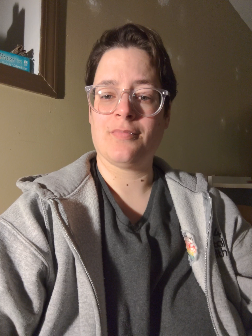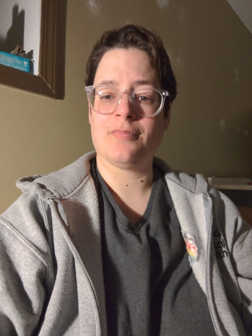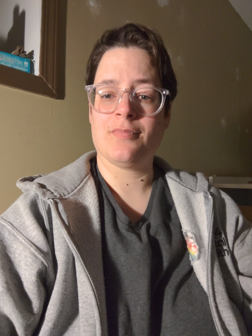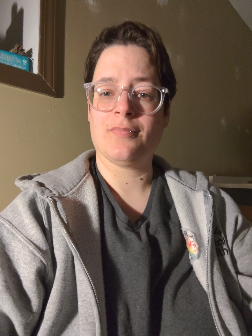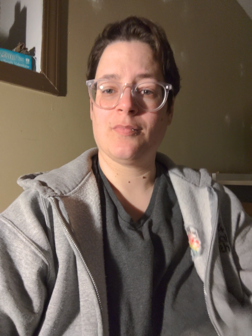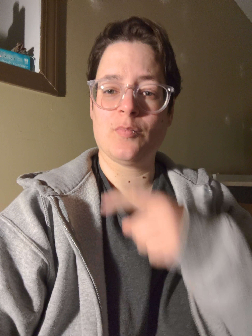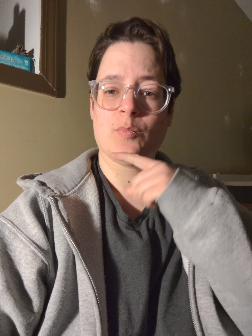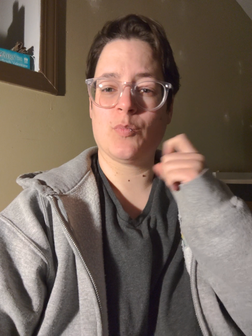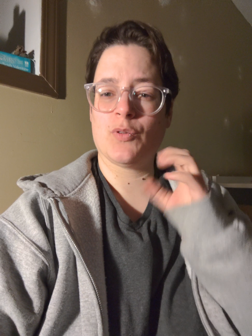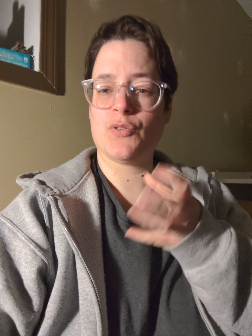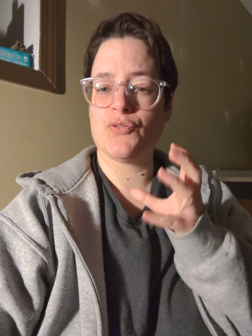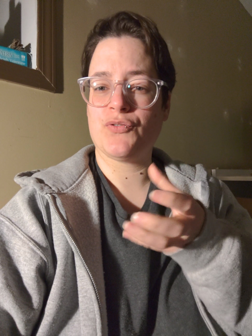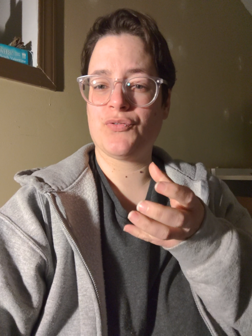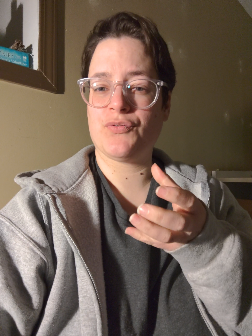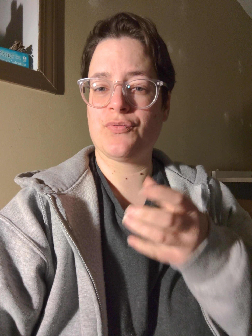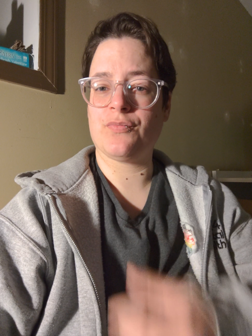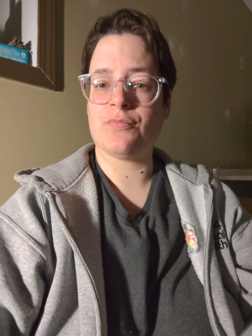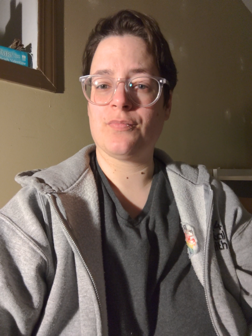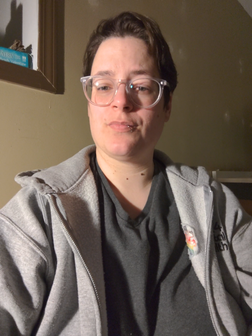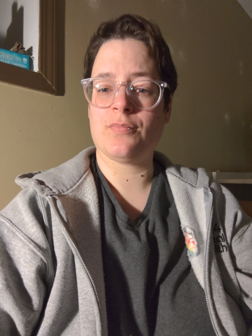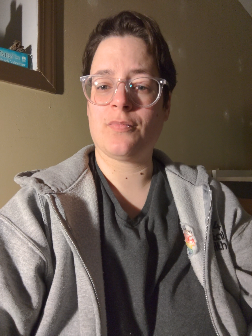dryer